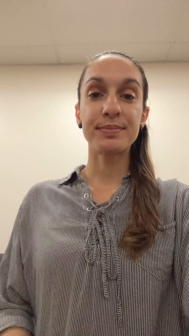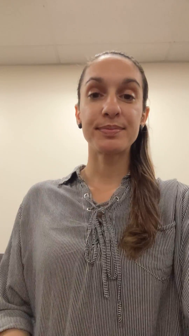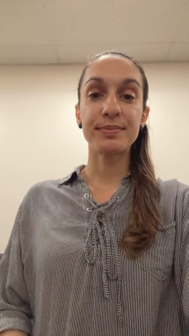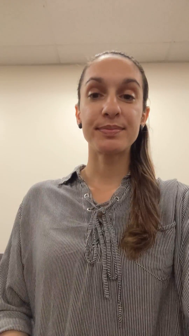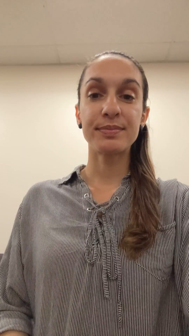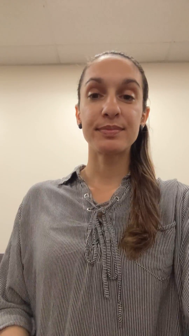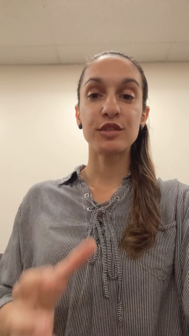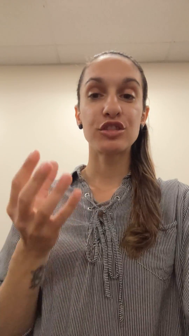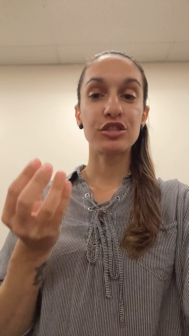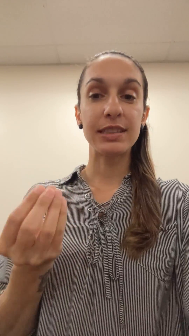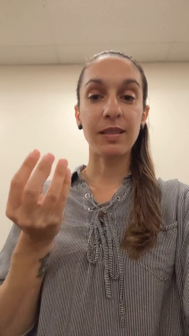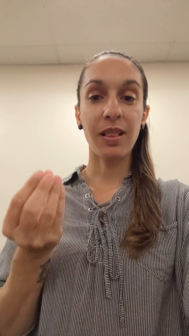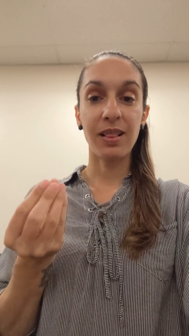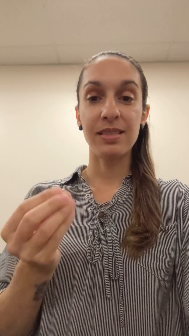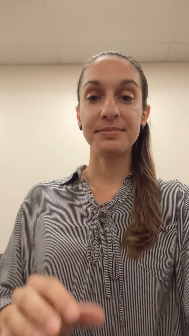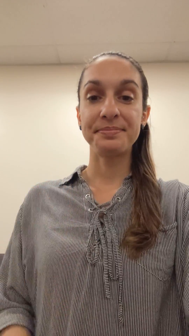gentle